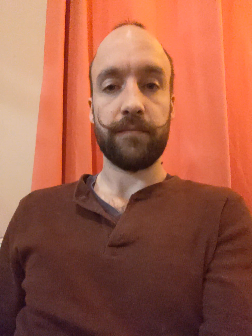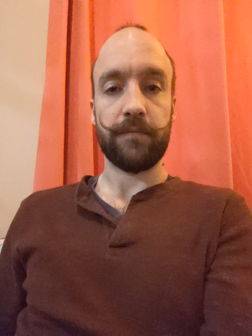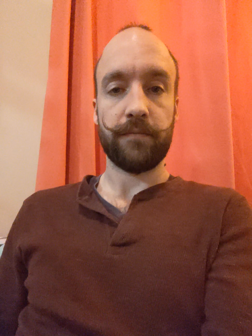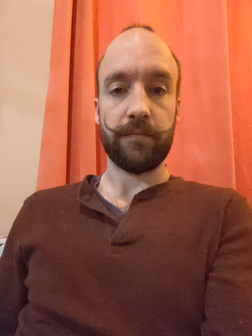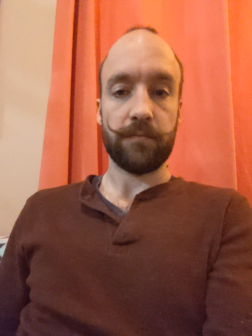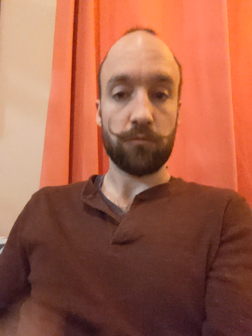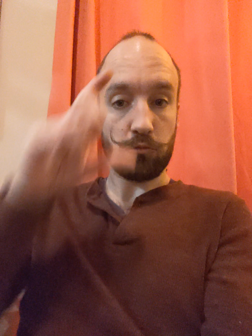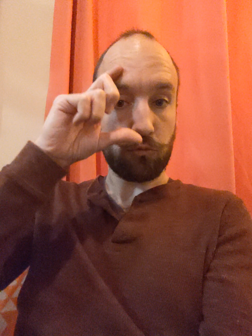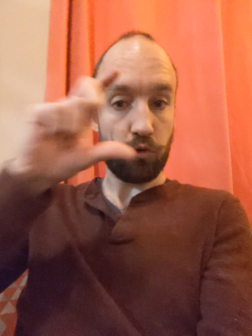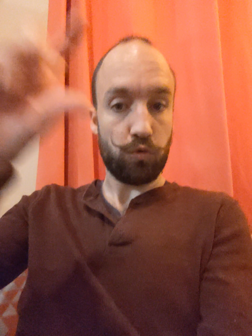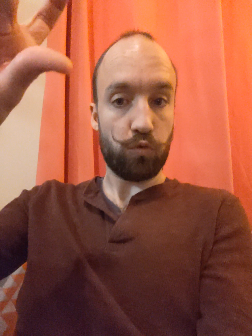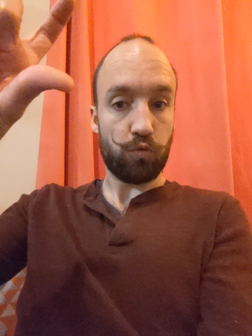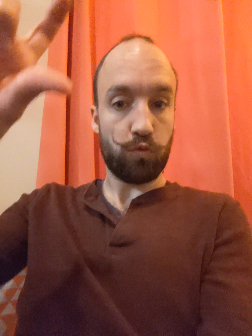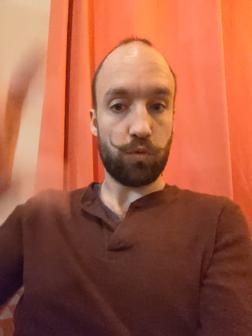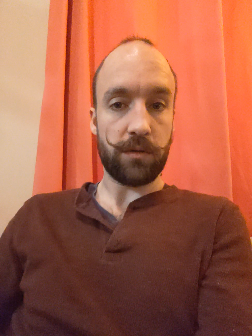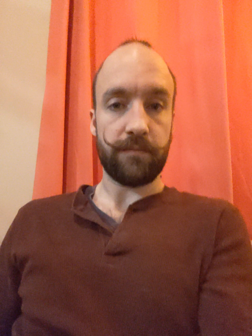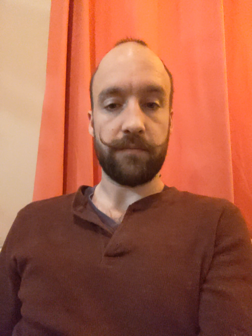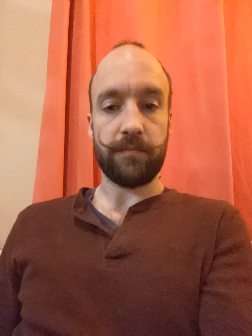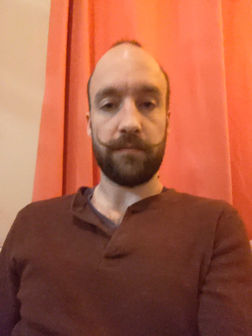moon